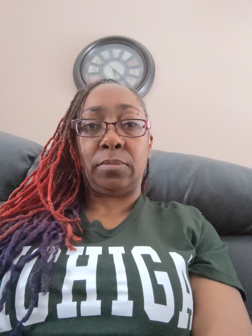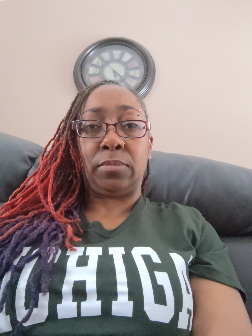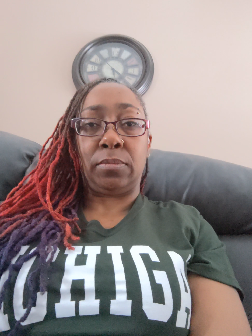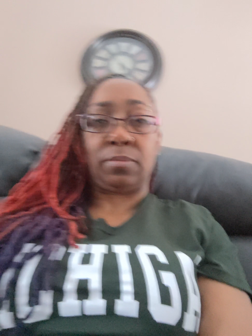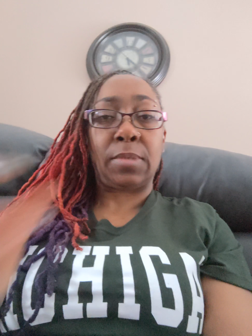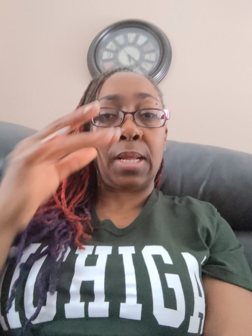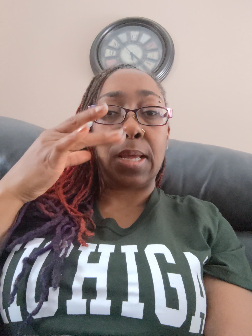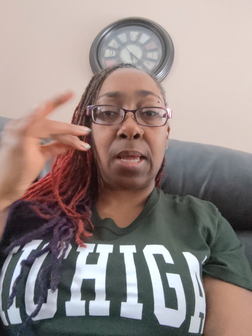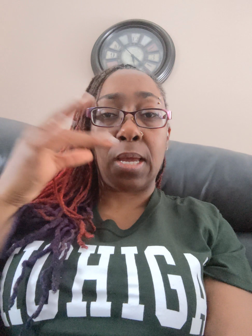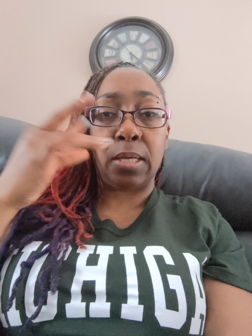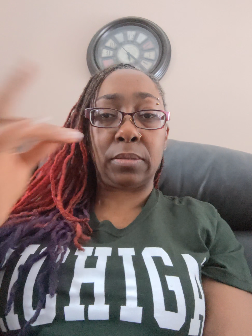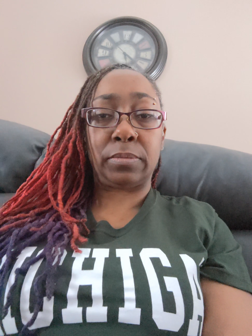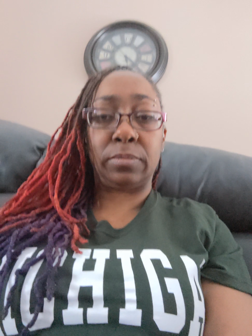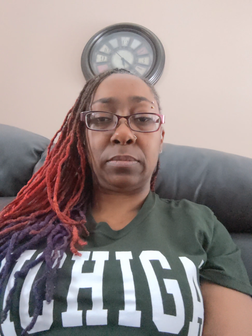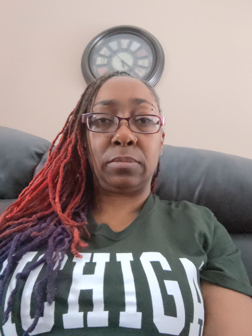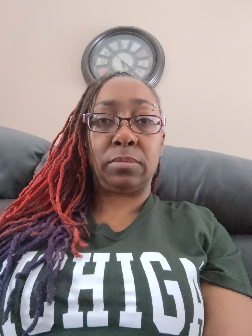cat